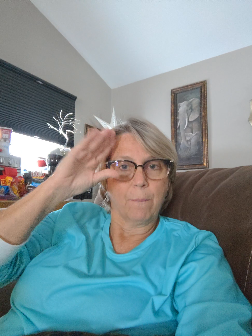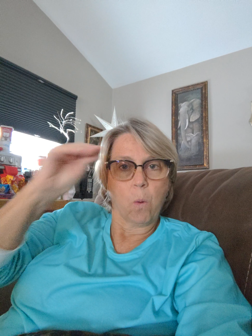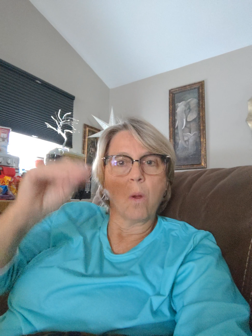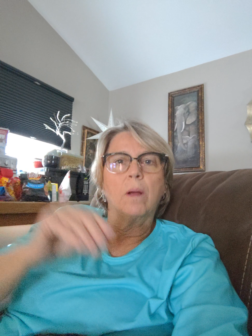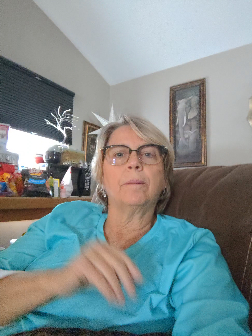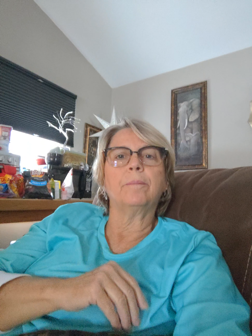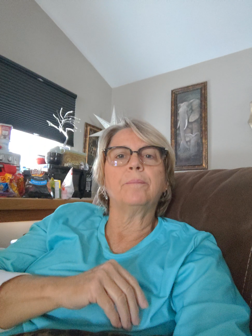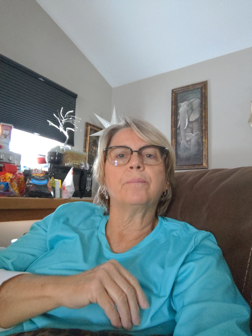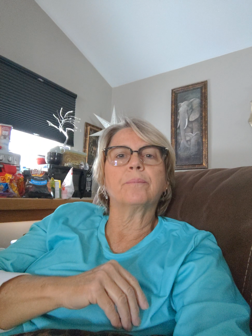cowboy